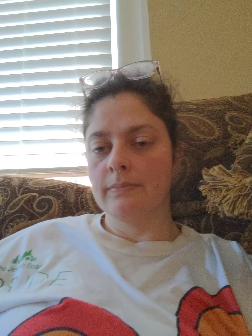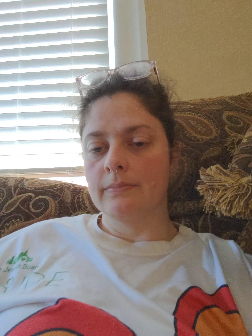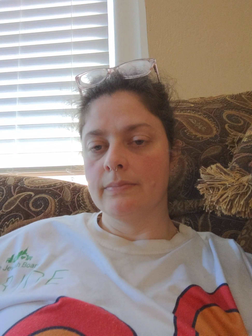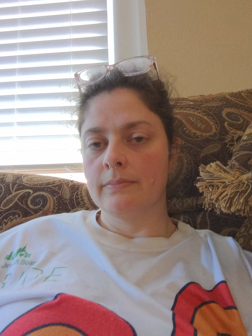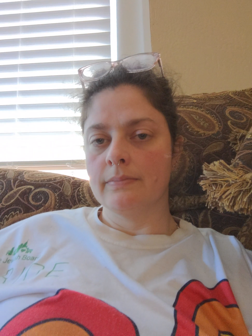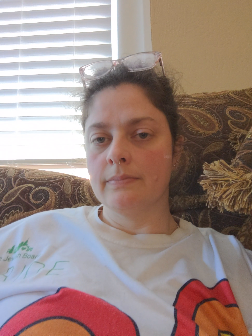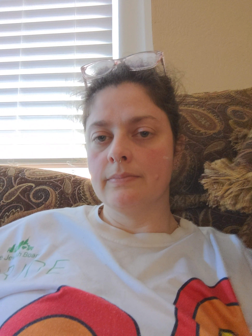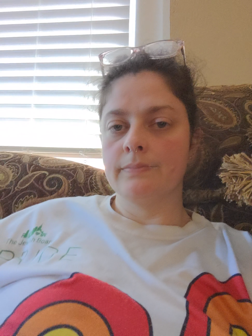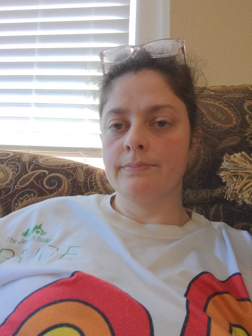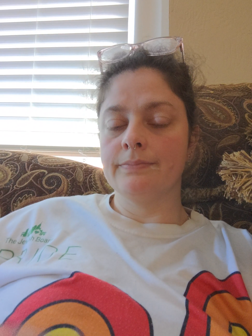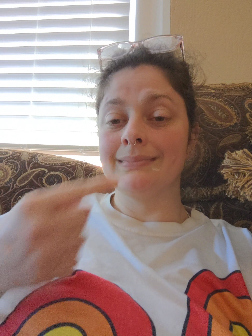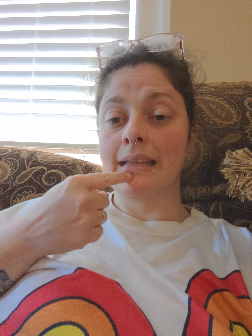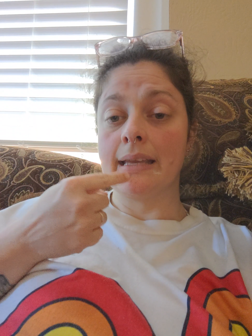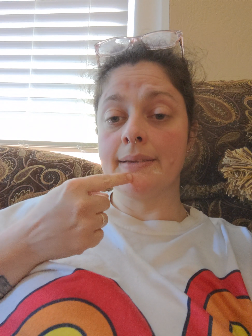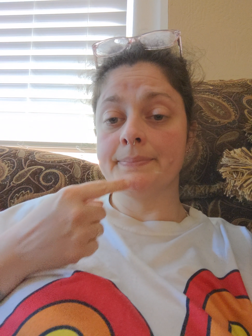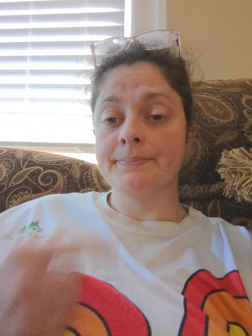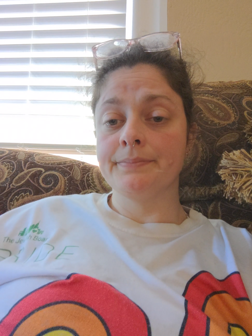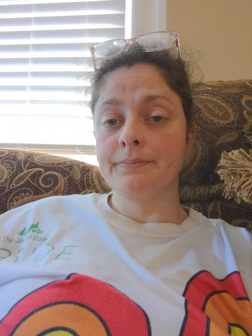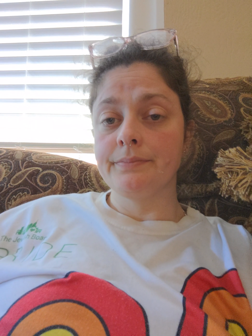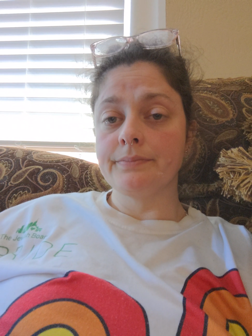say